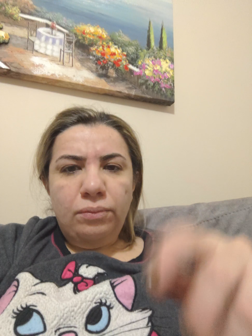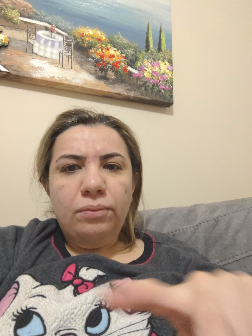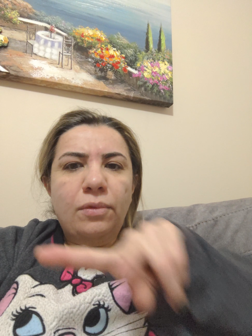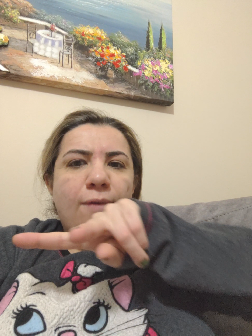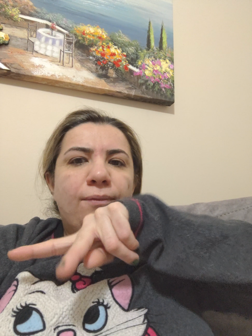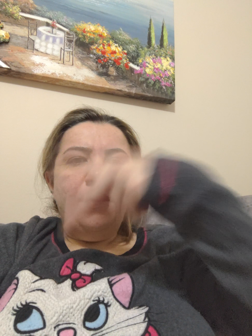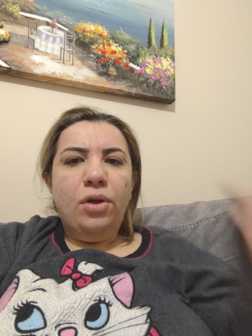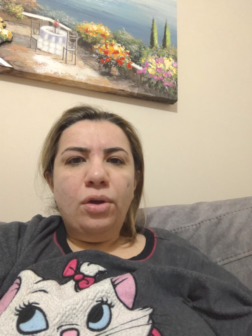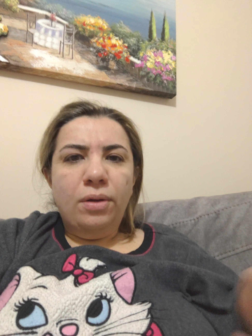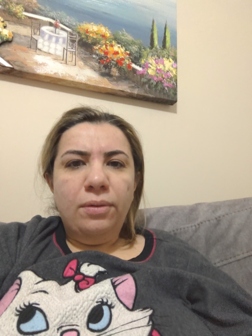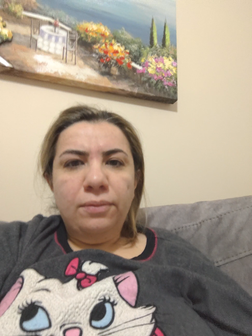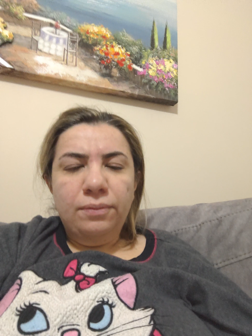fall